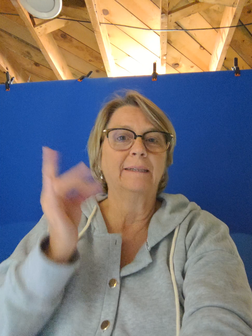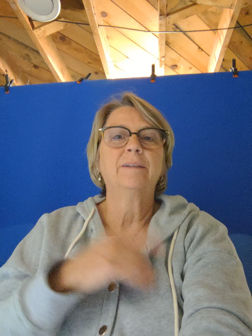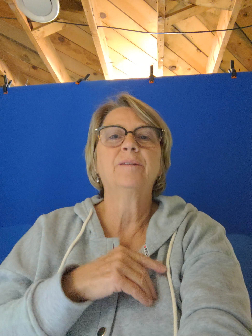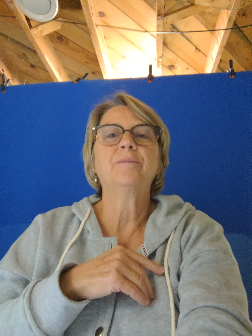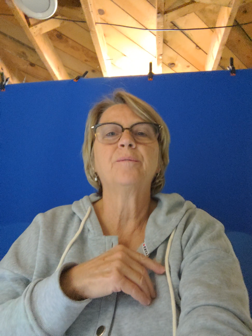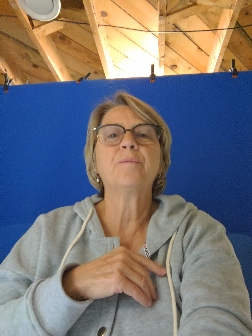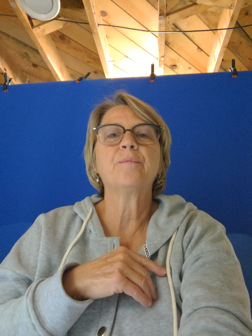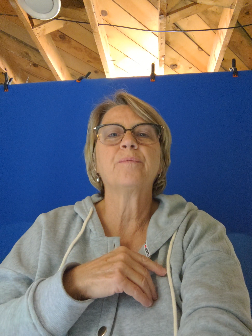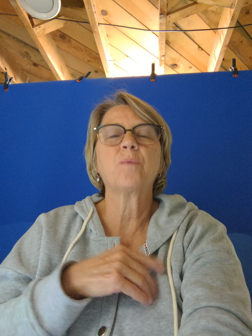cat